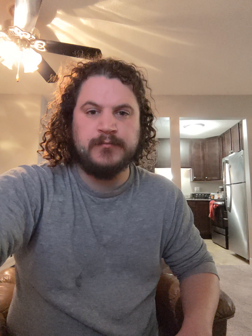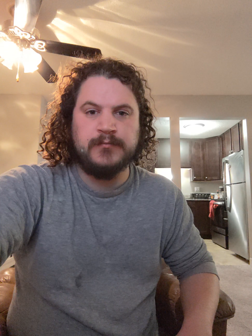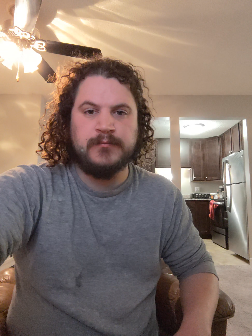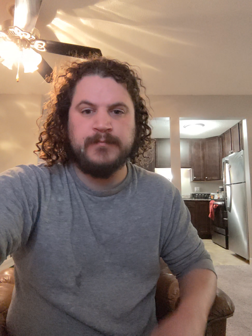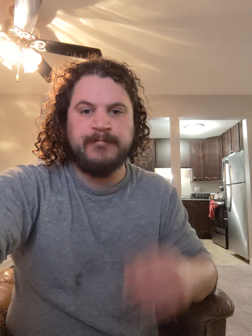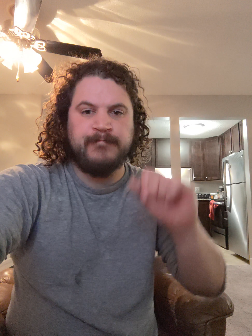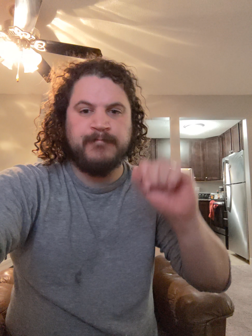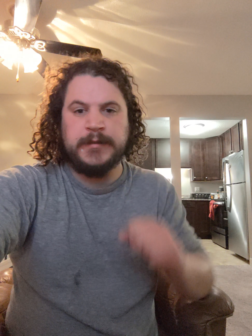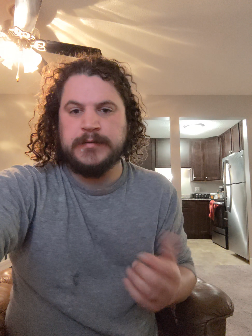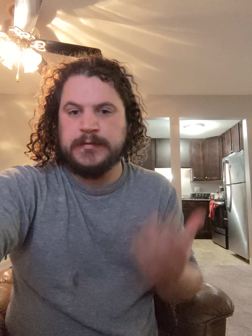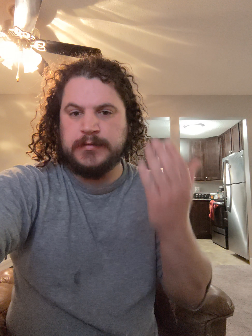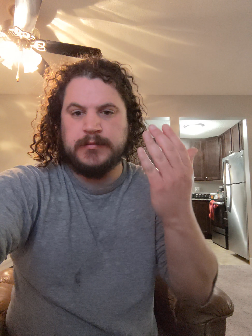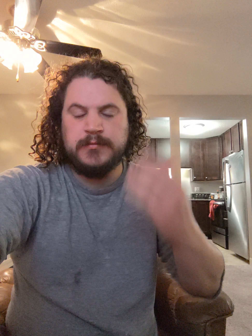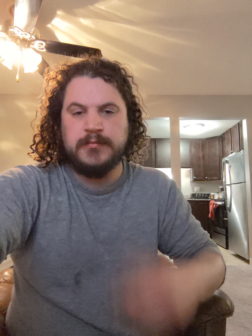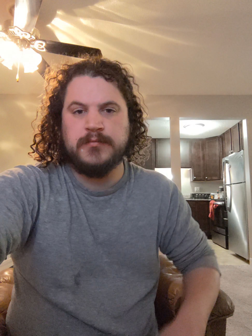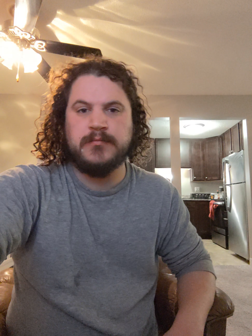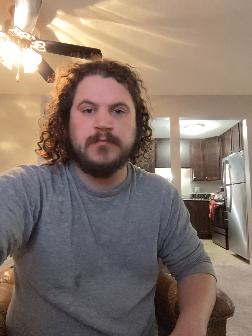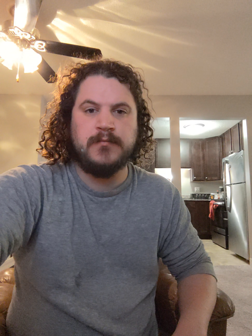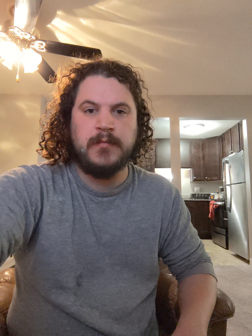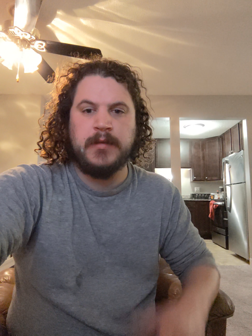mitten